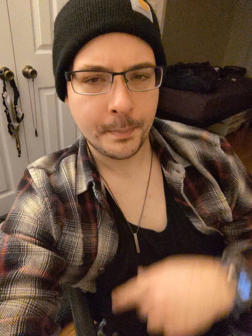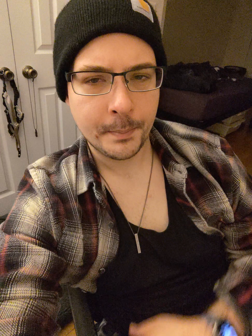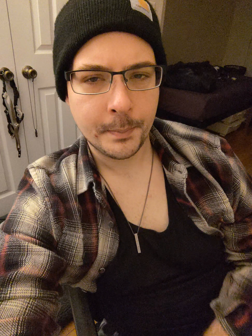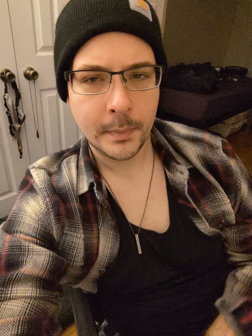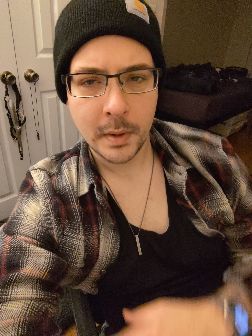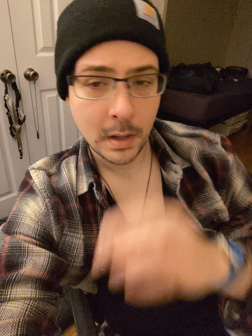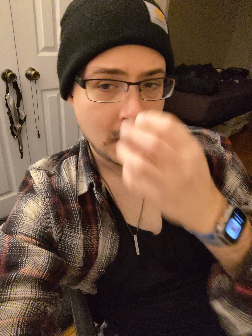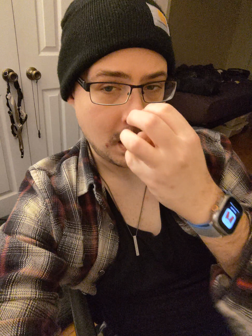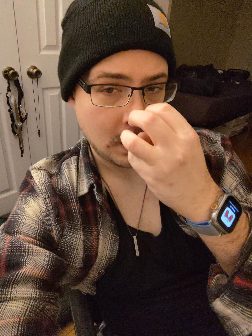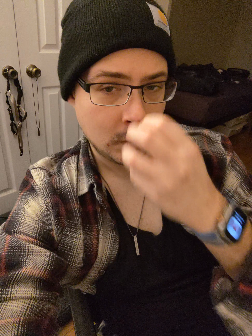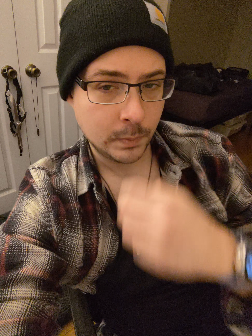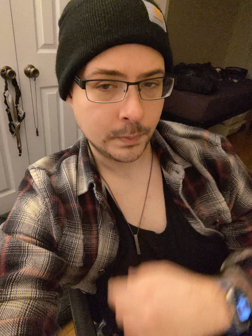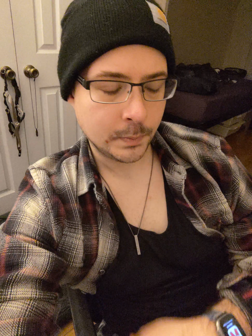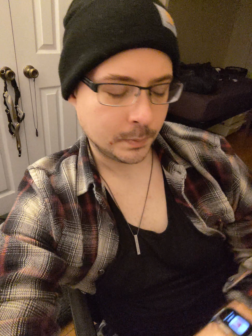clown